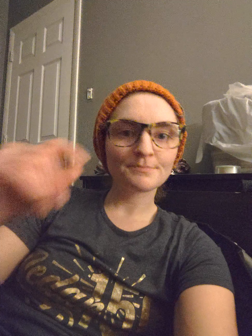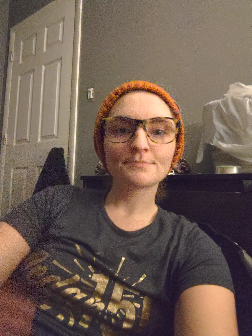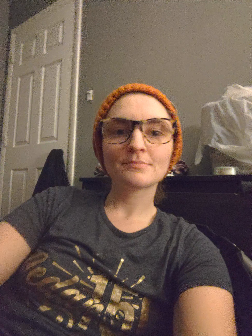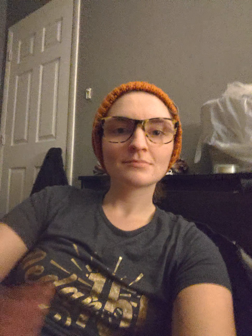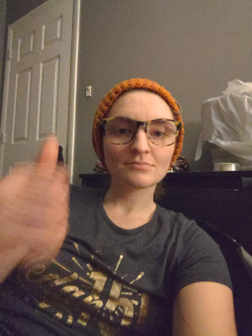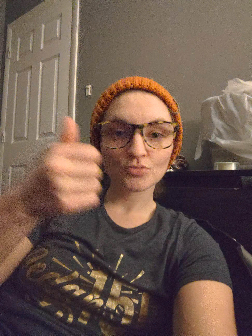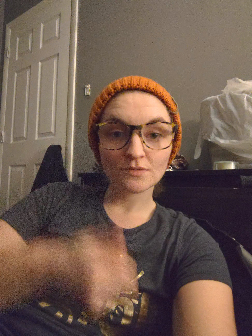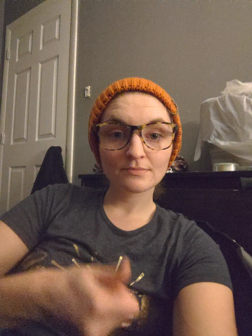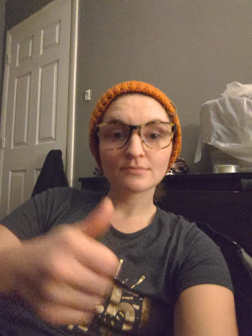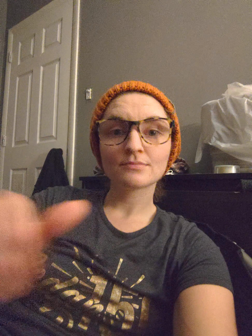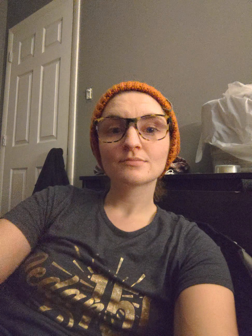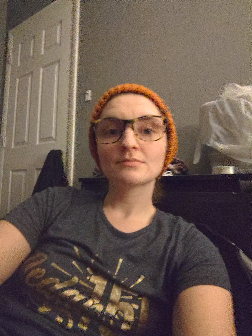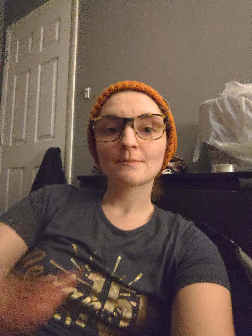every